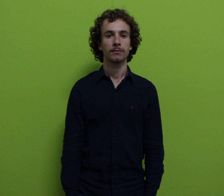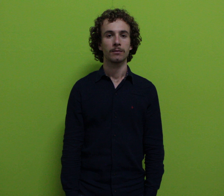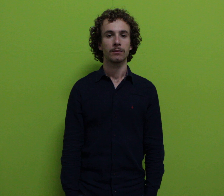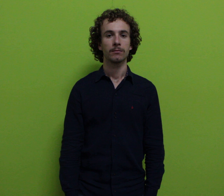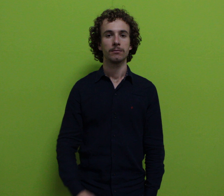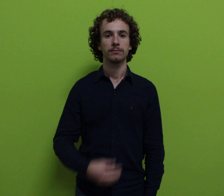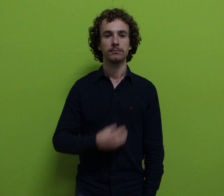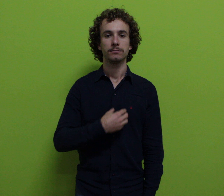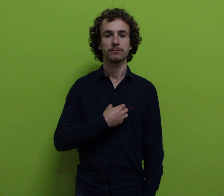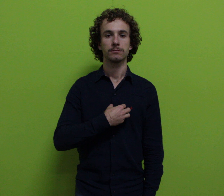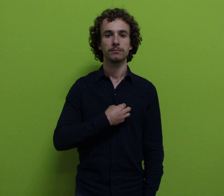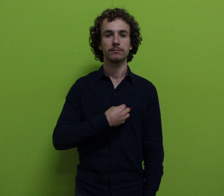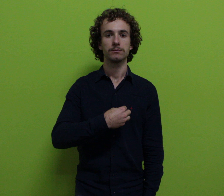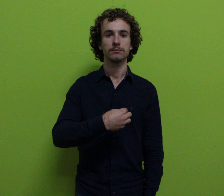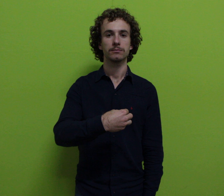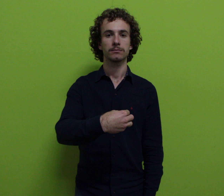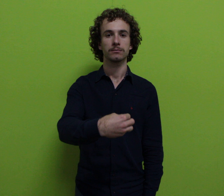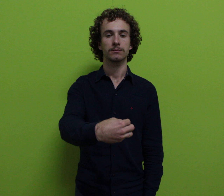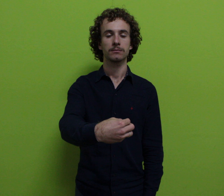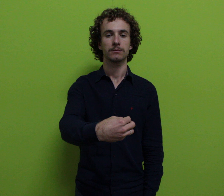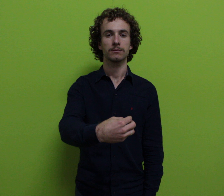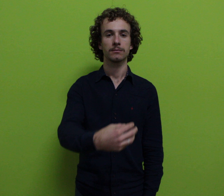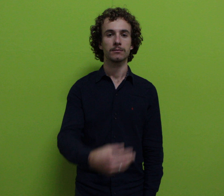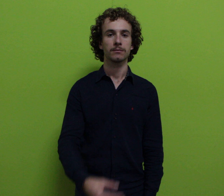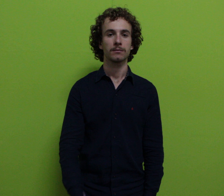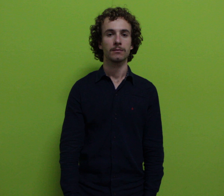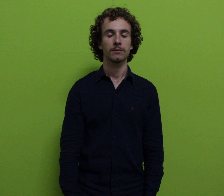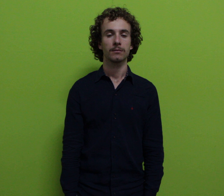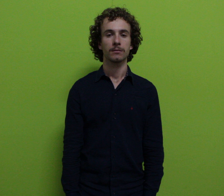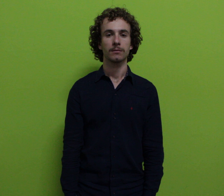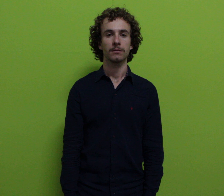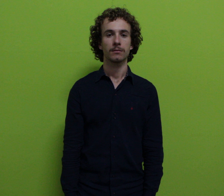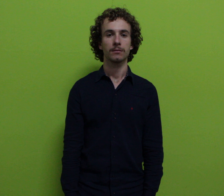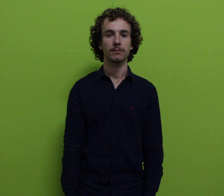filho